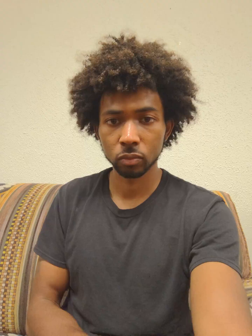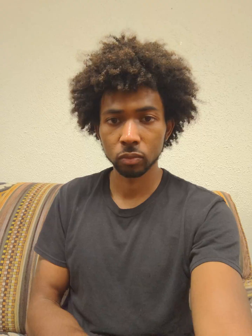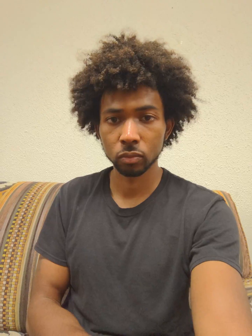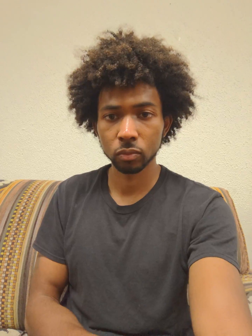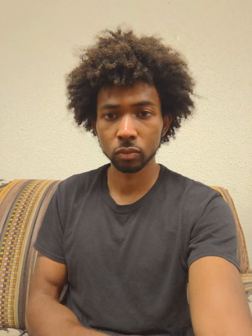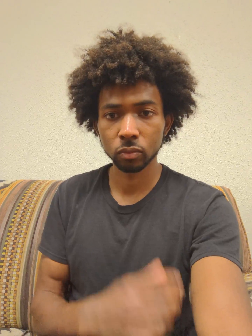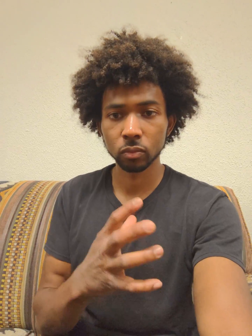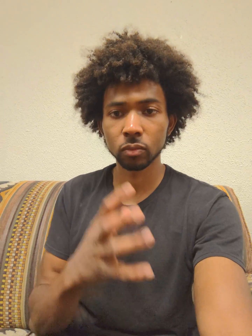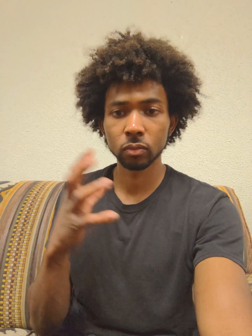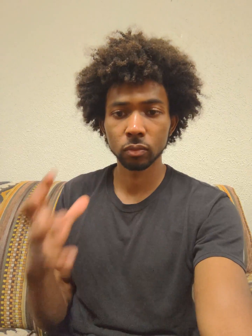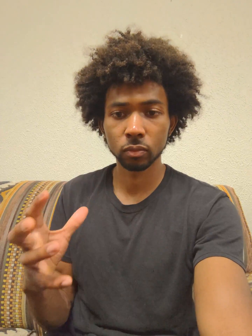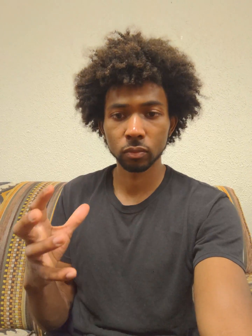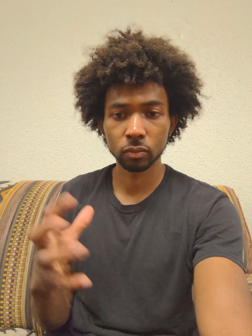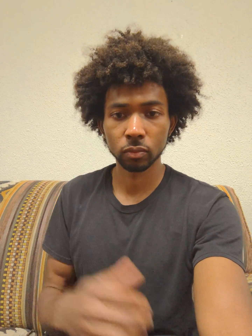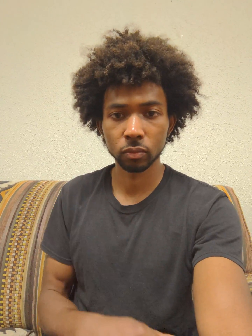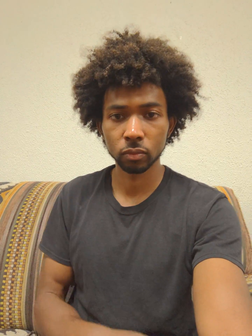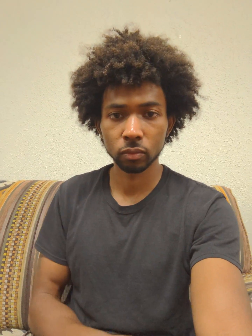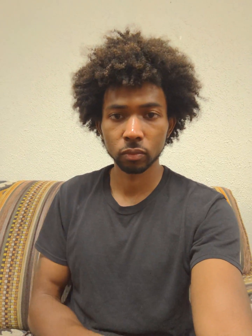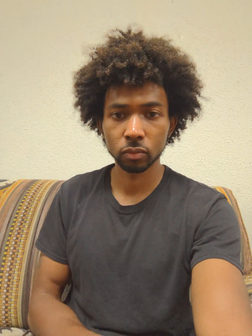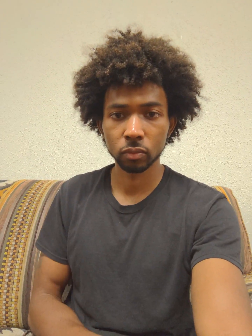a lot